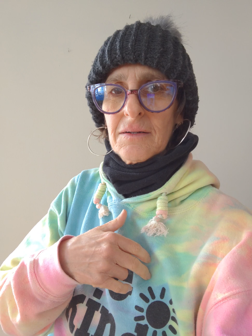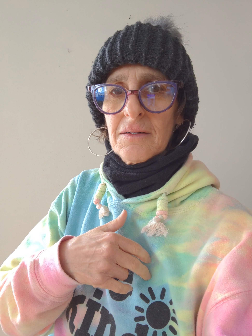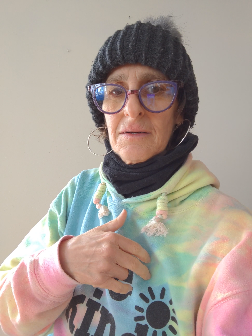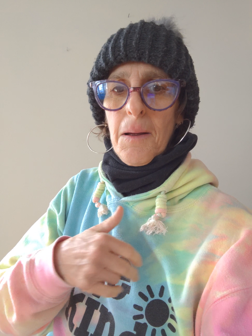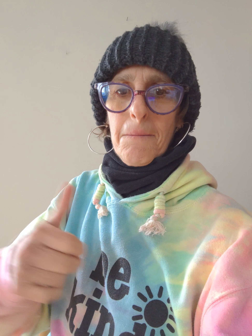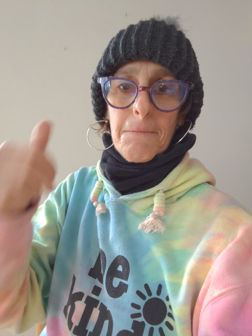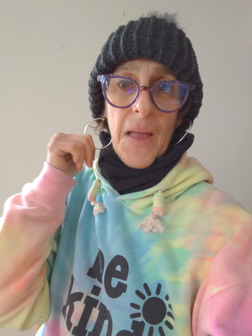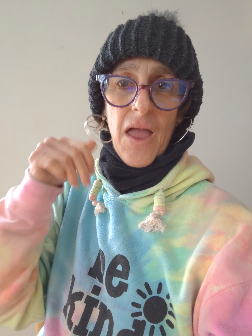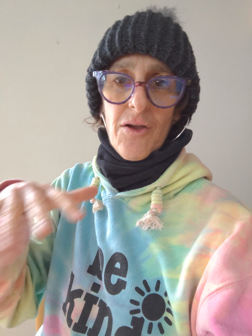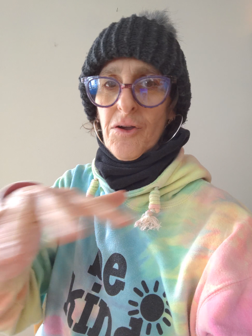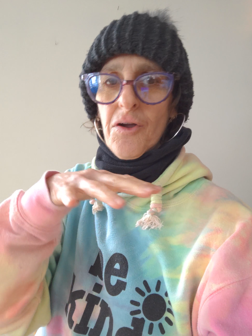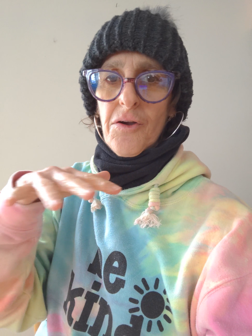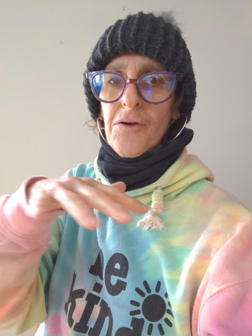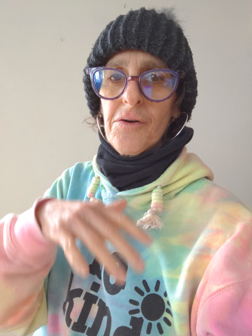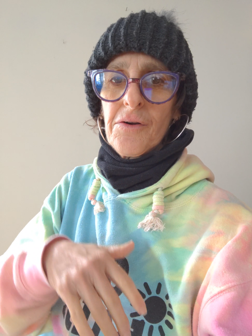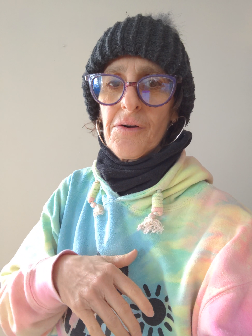backyard